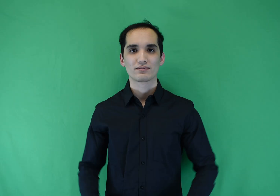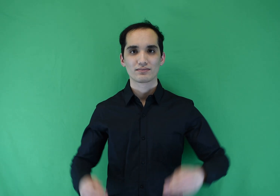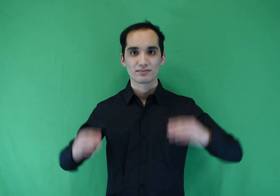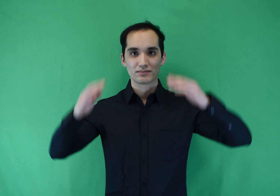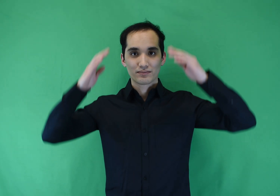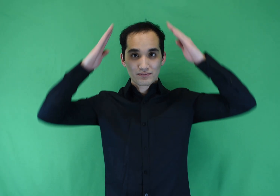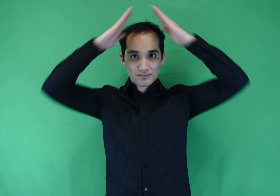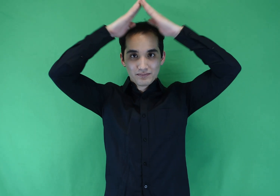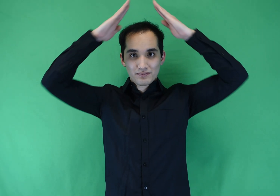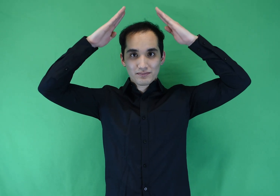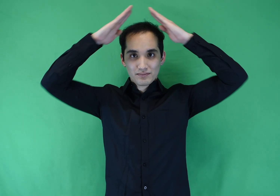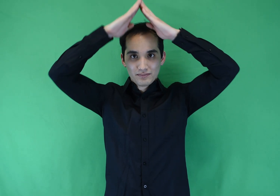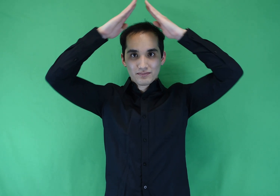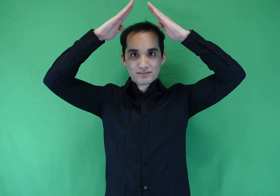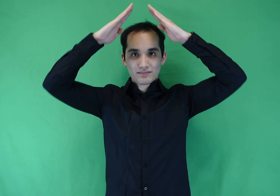casa